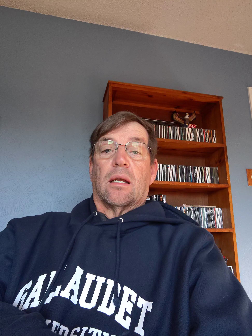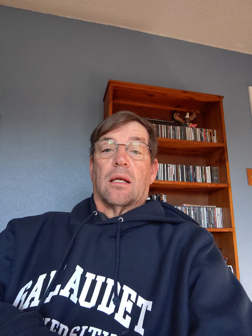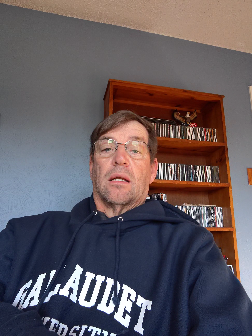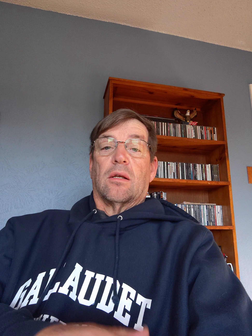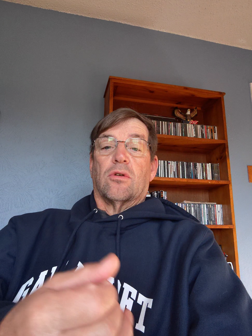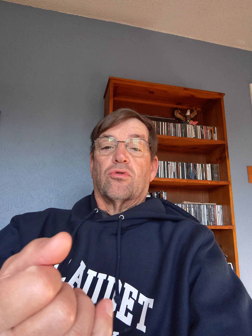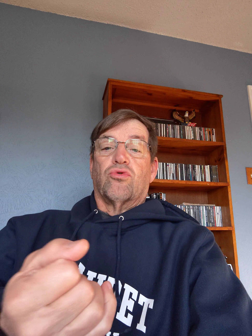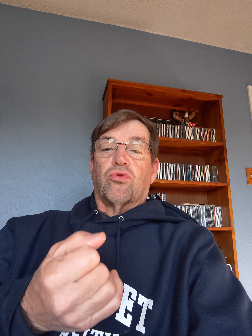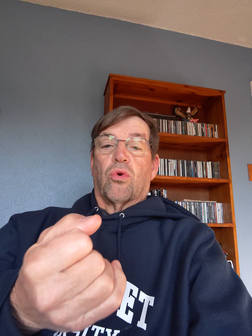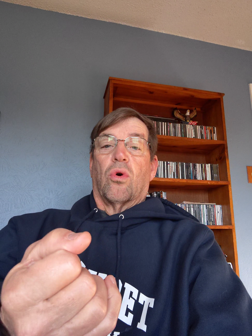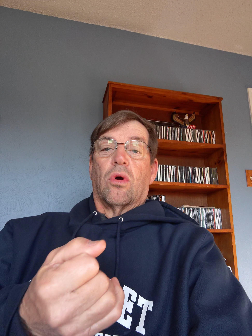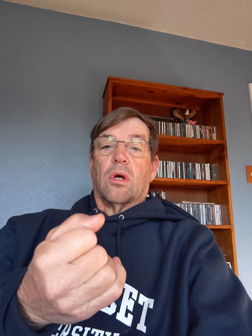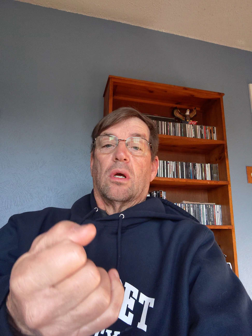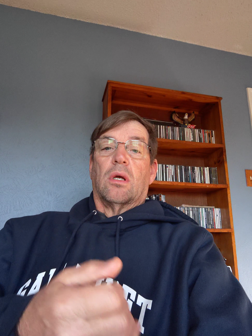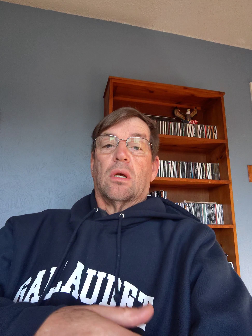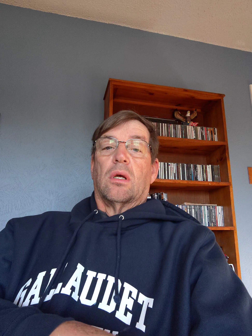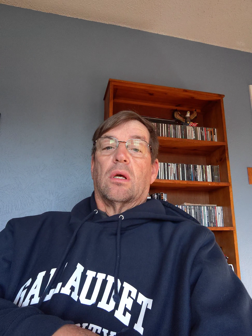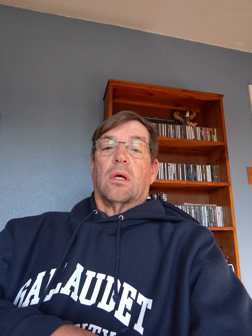drawer